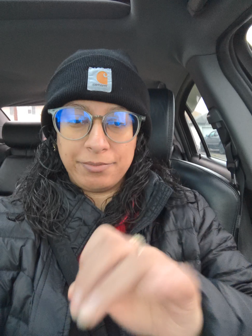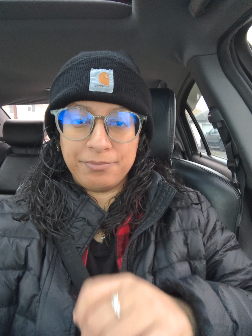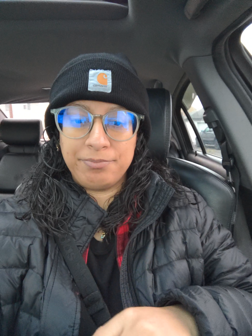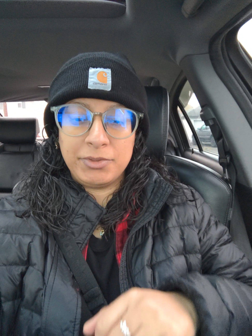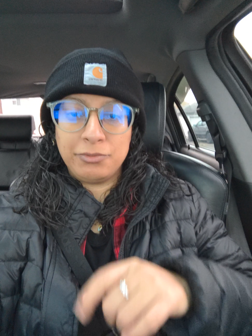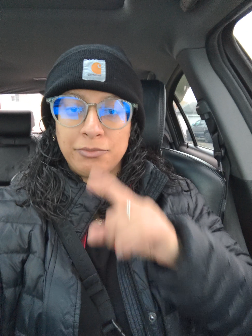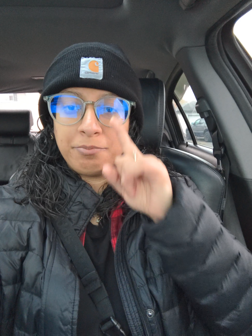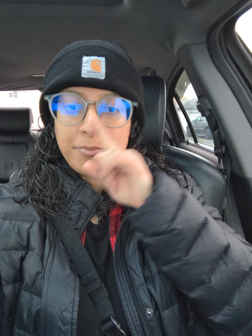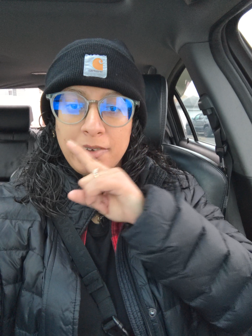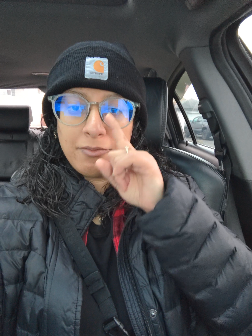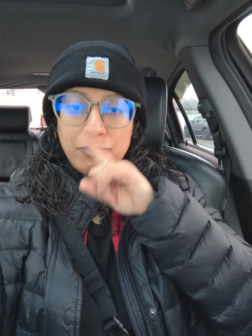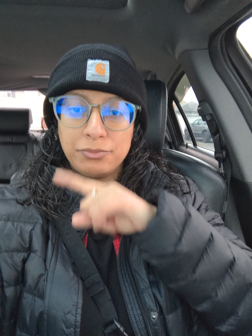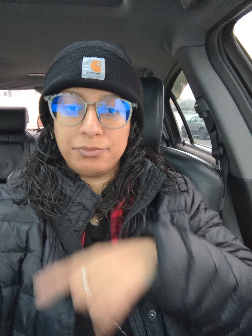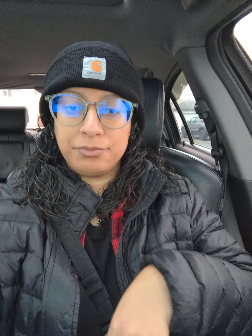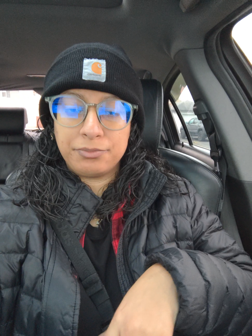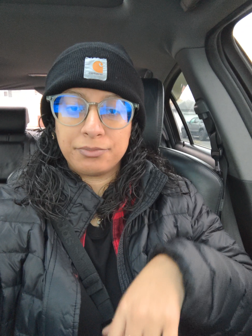mouse